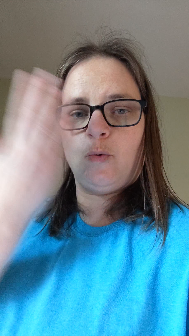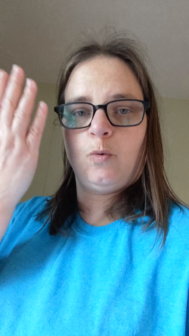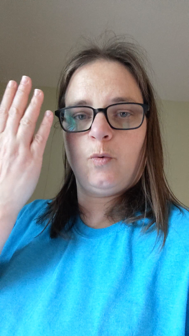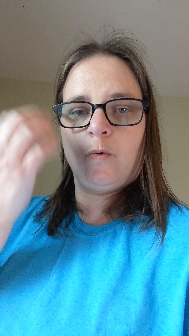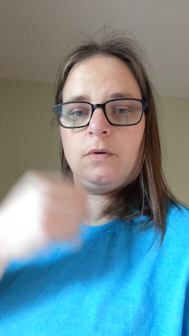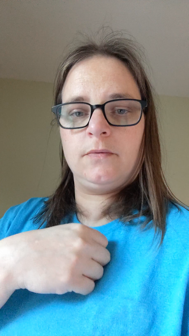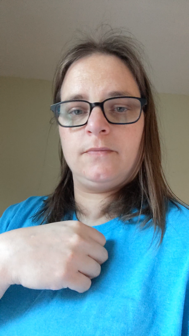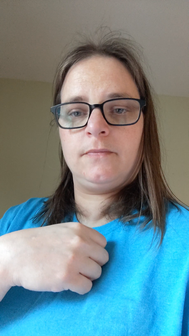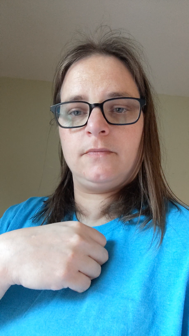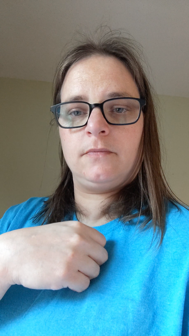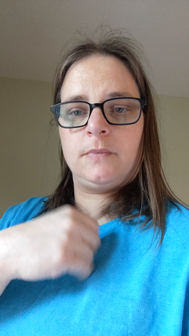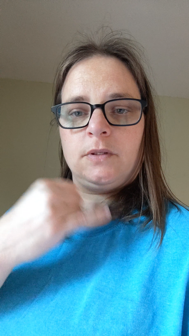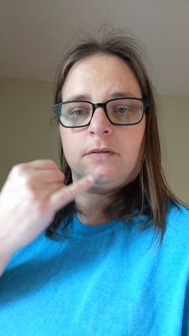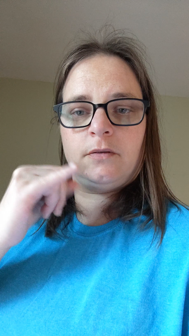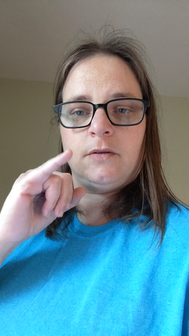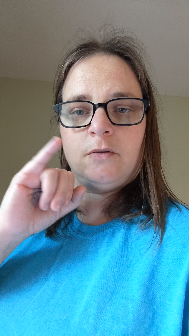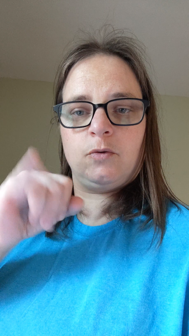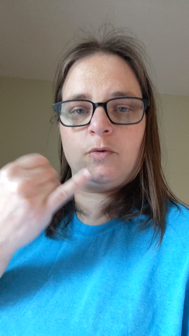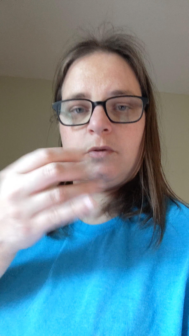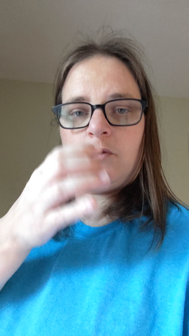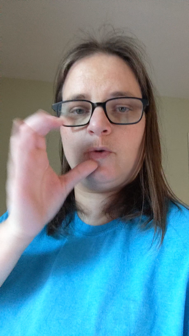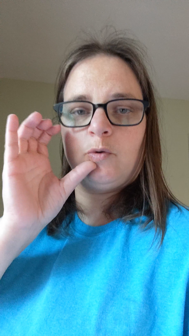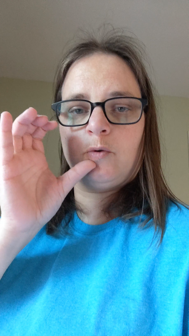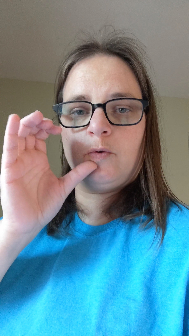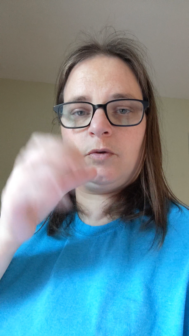juice